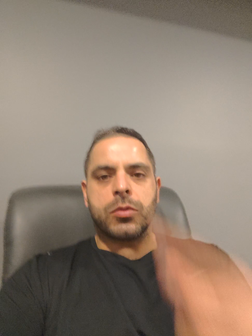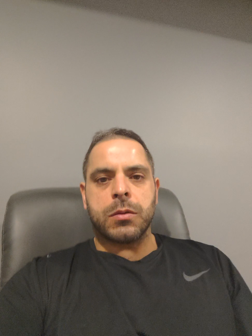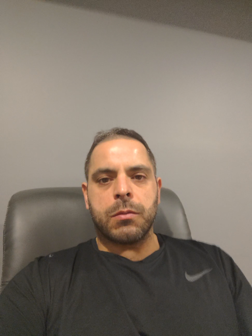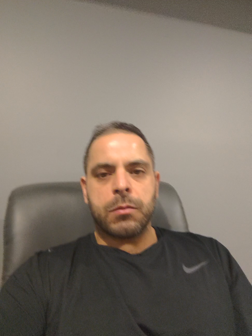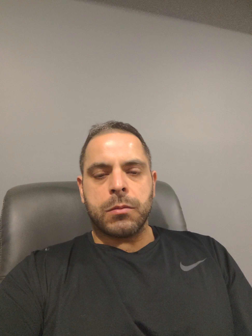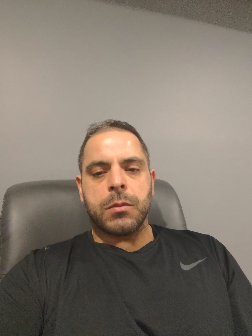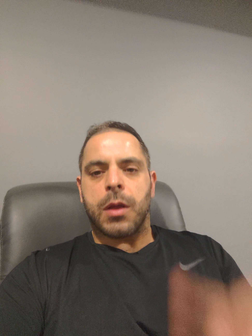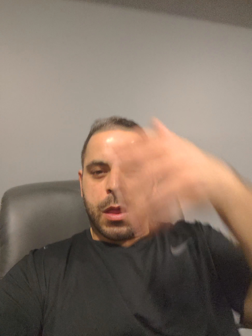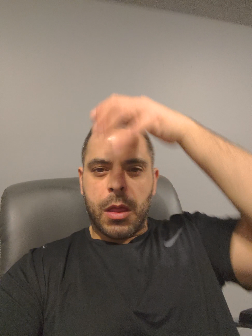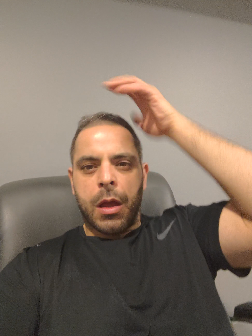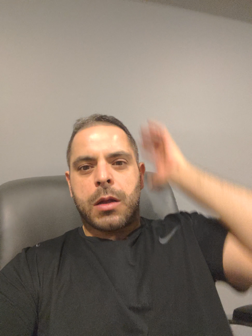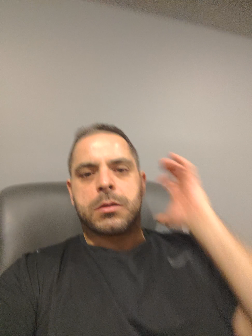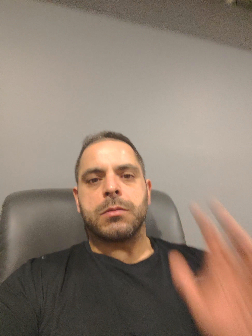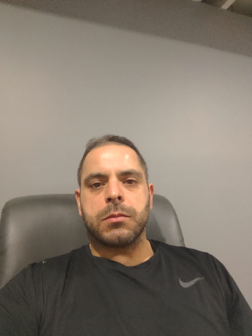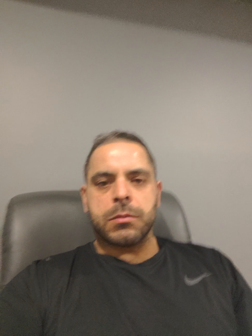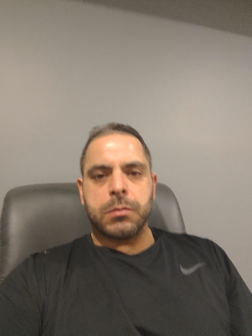lion